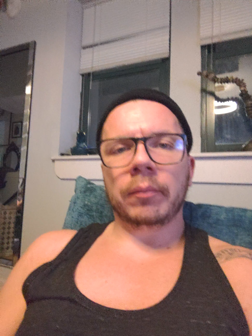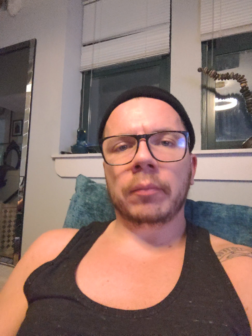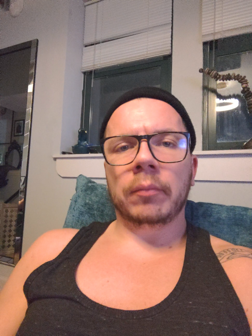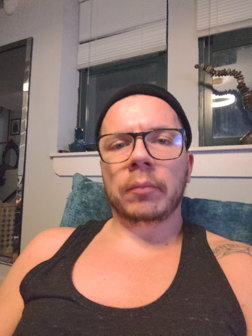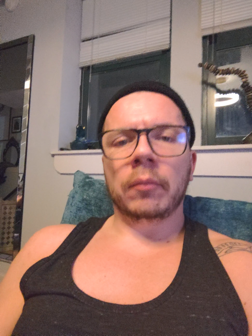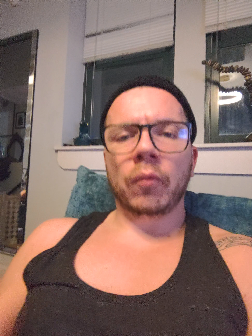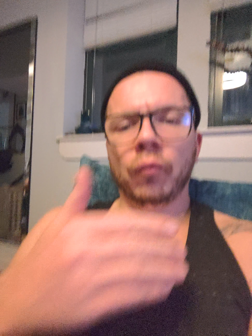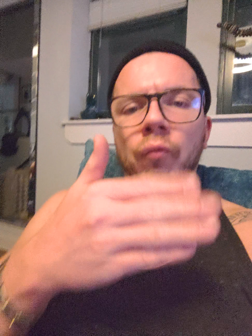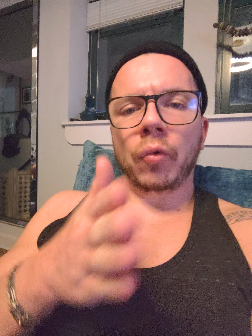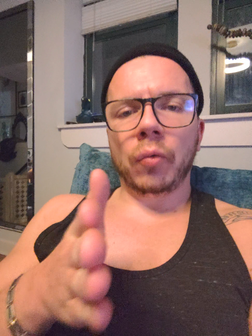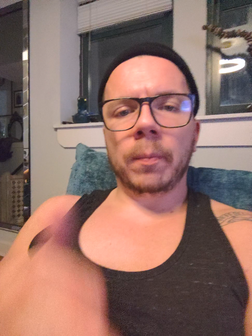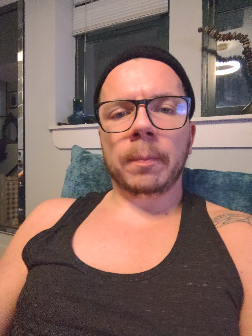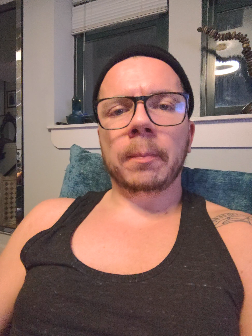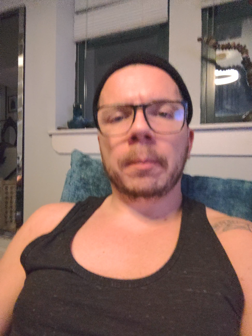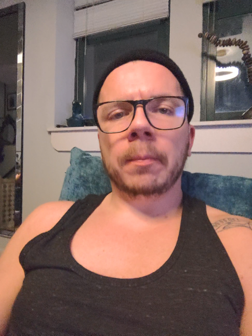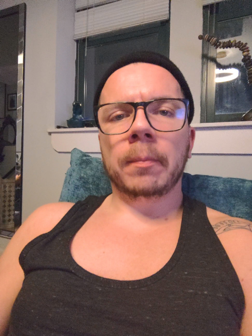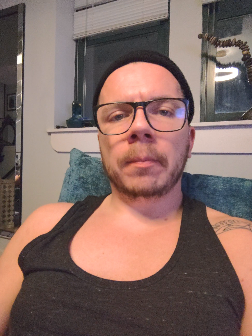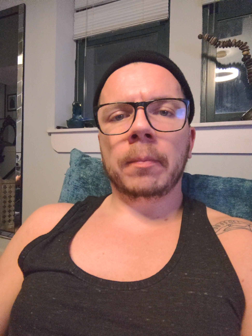room